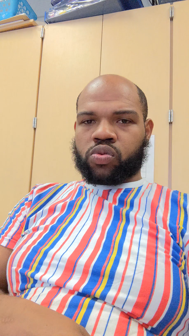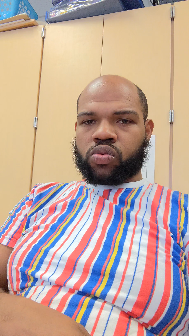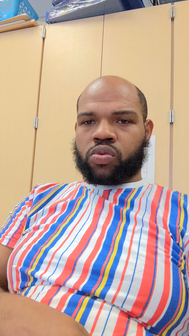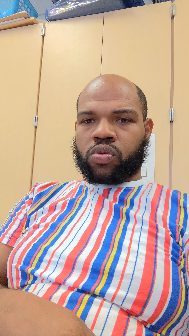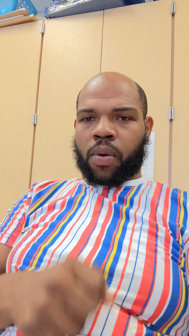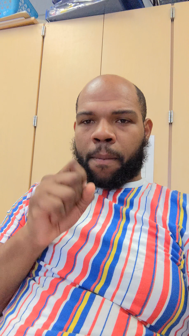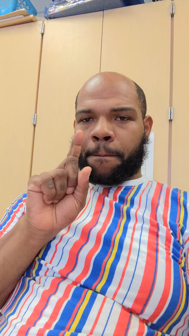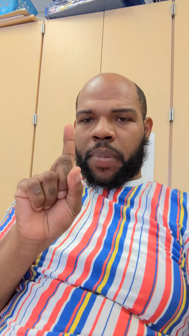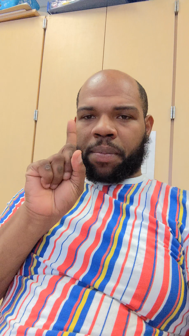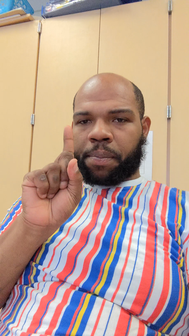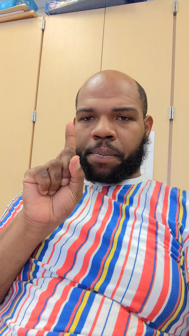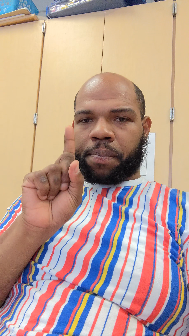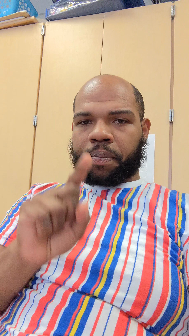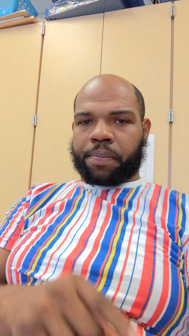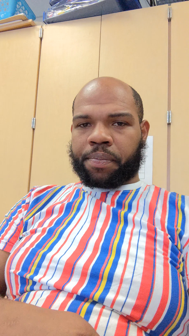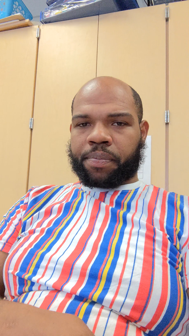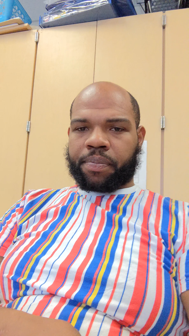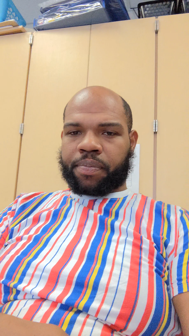bump